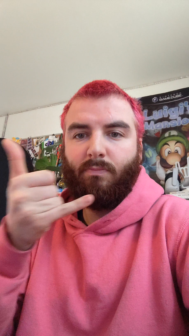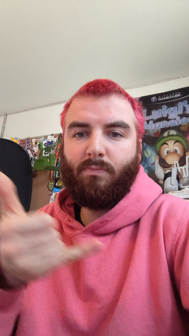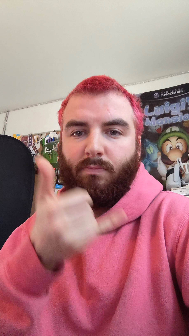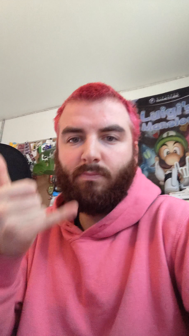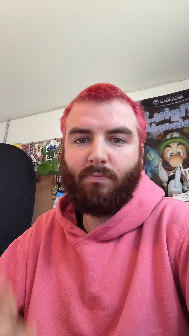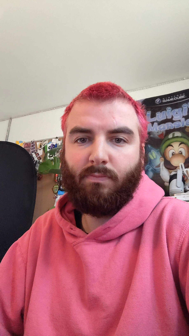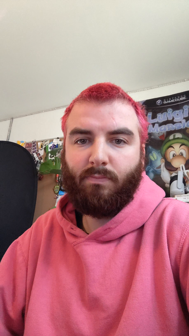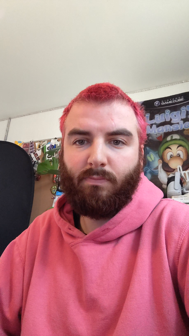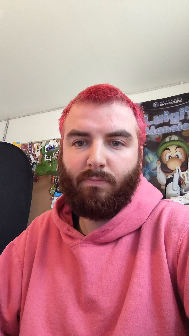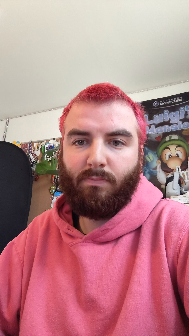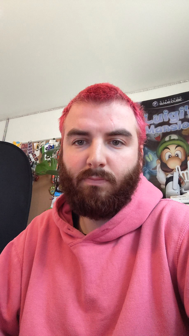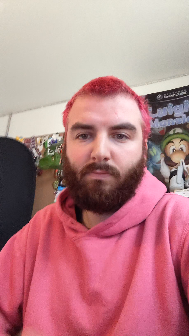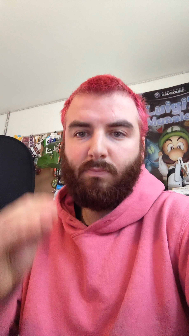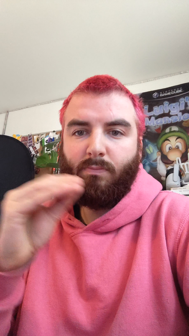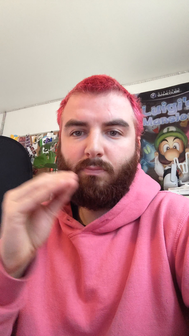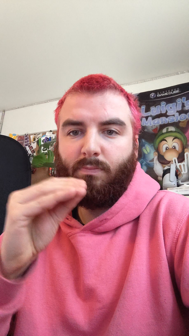more